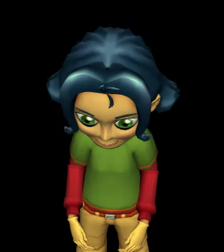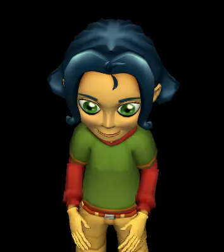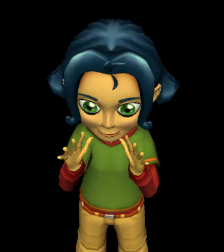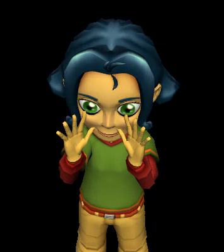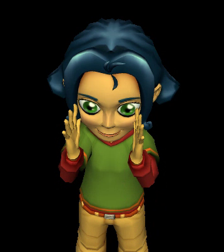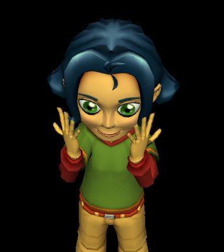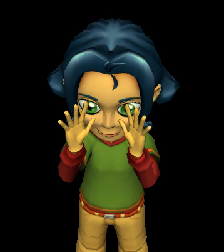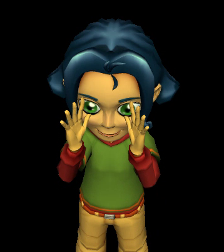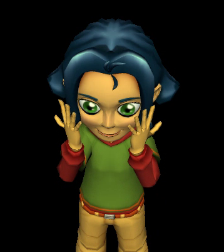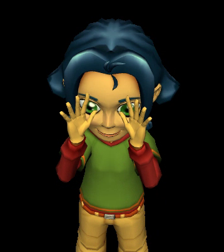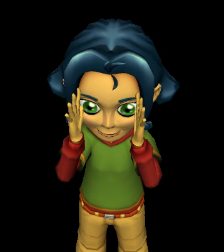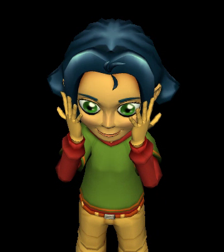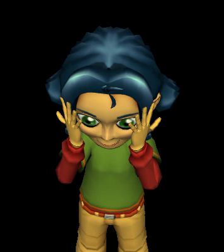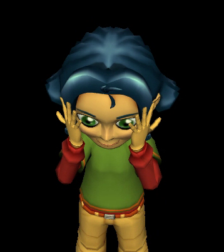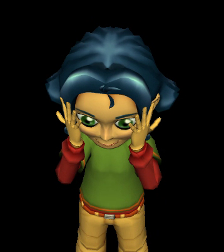غابة